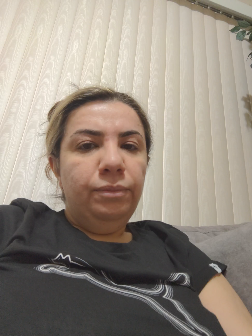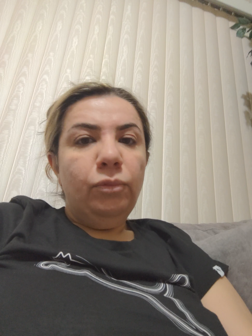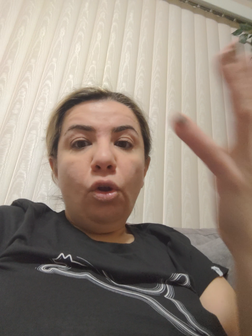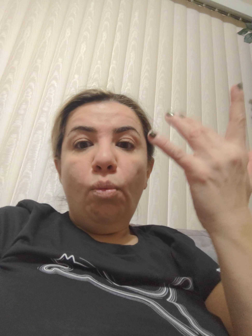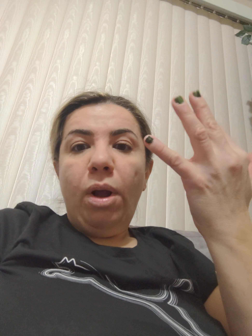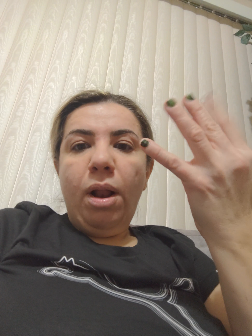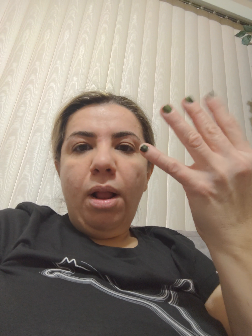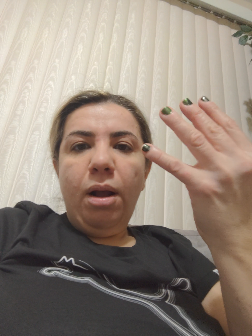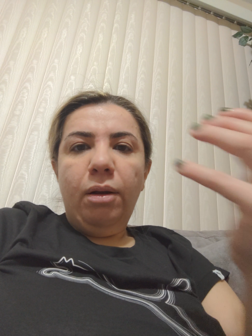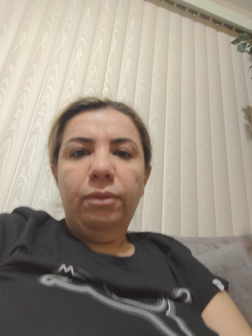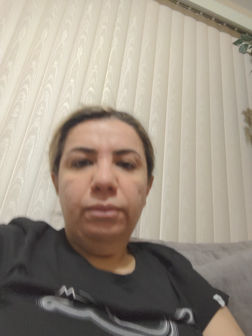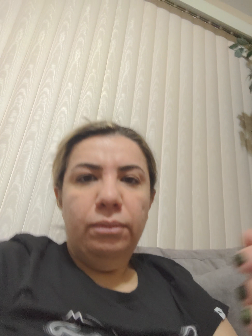wait